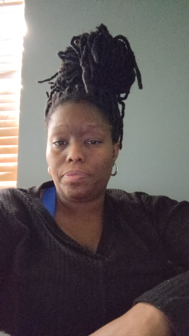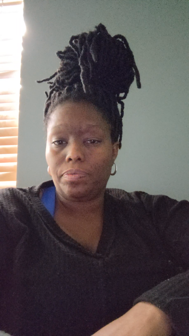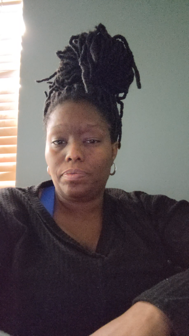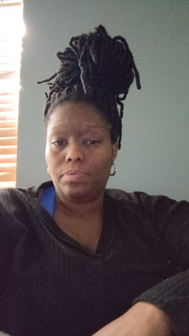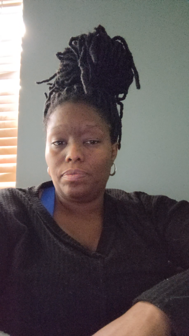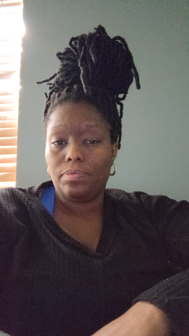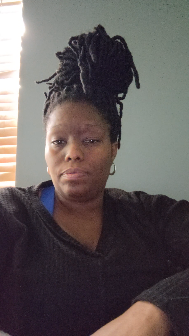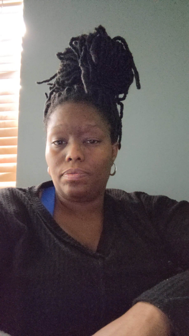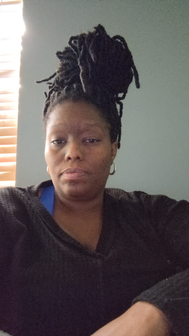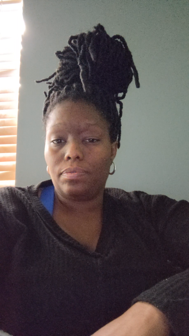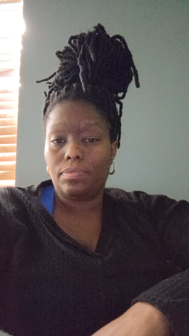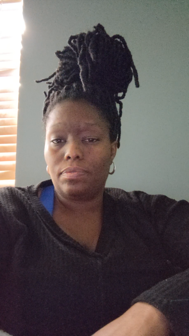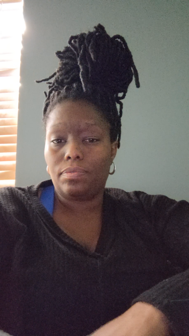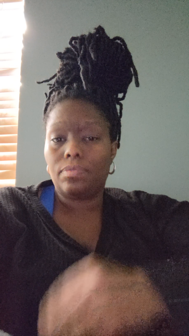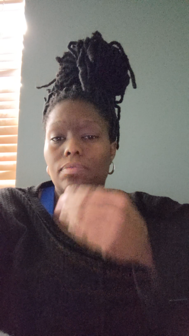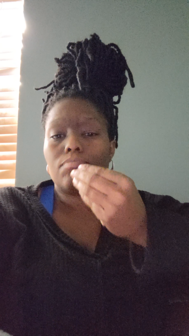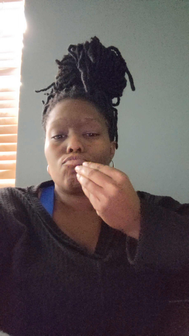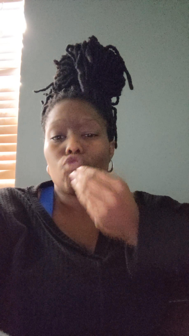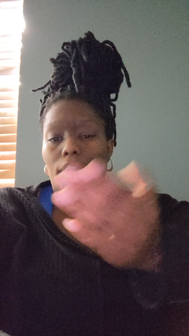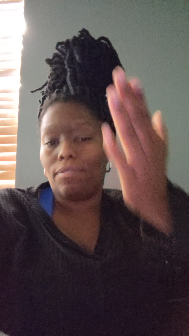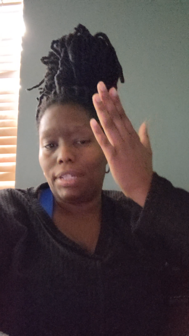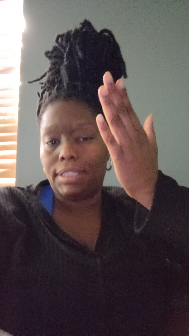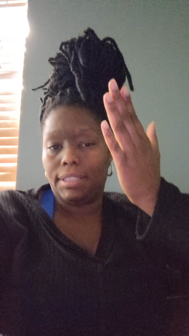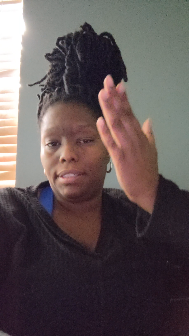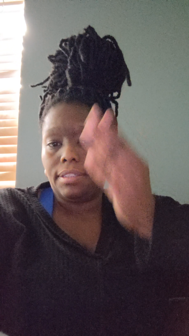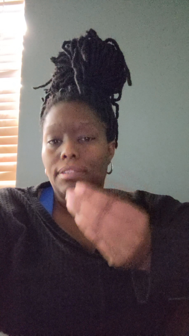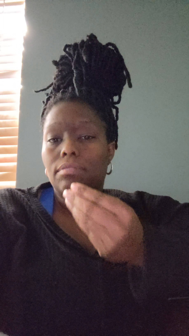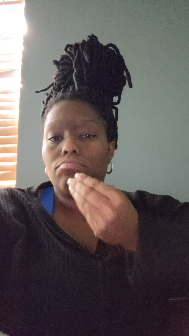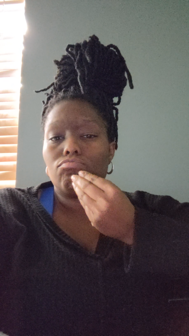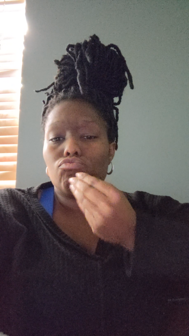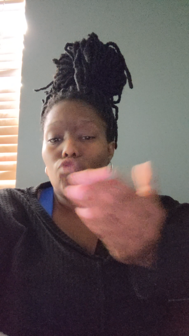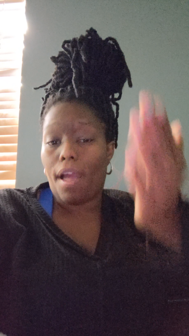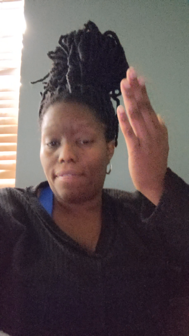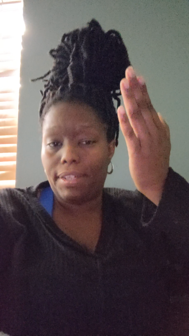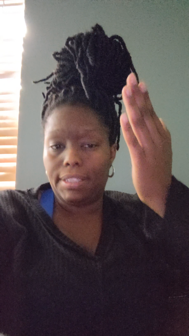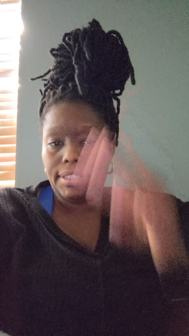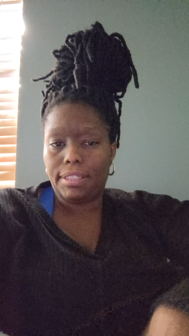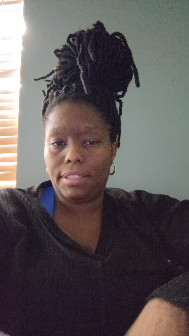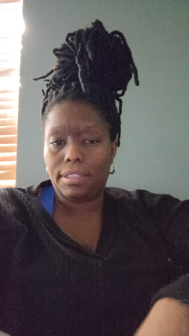breakfast